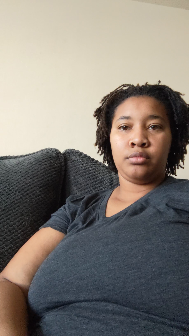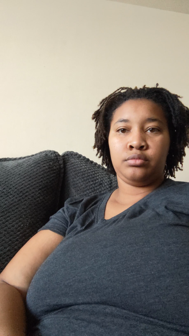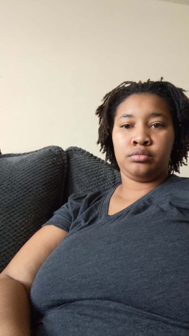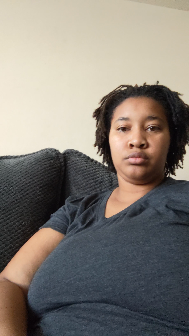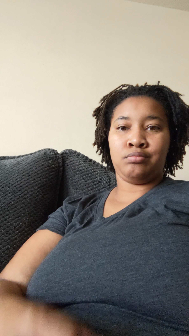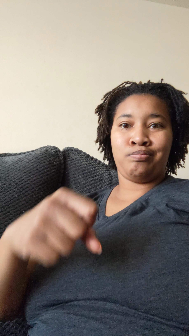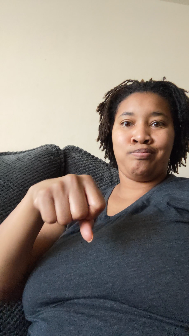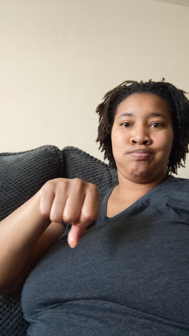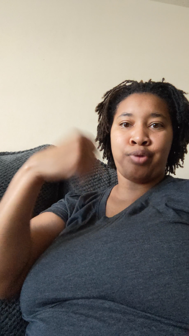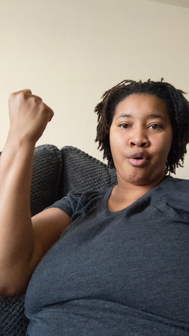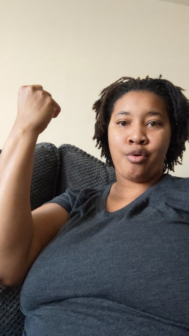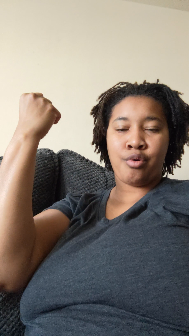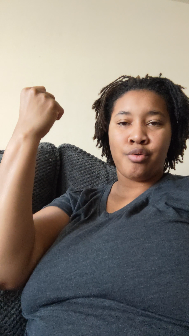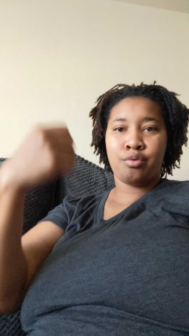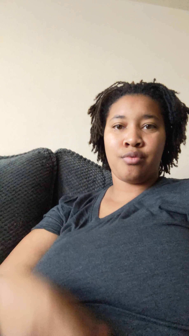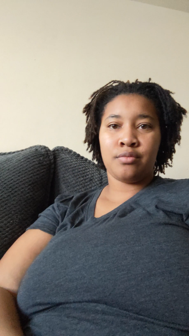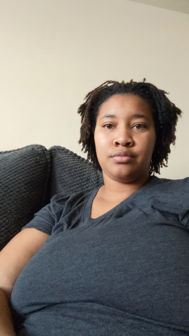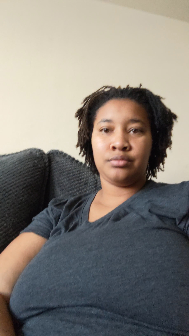broken